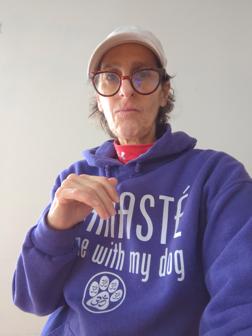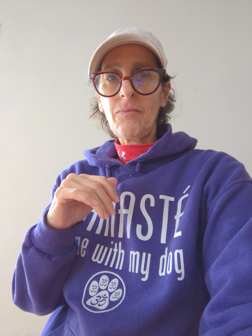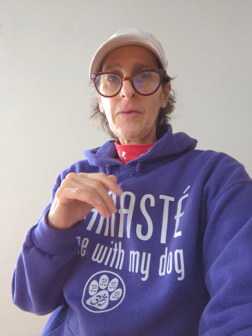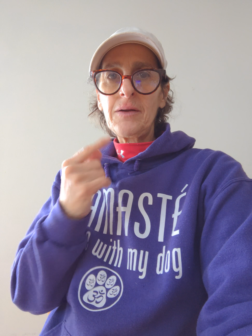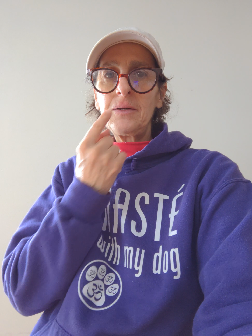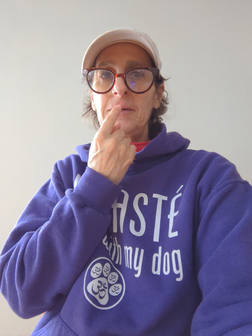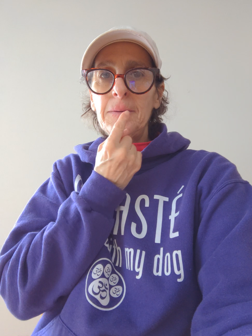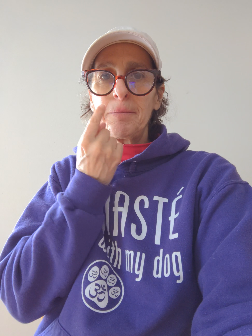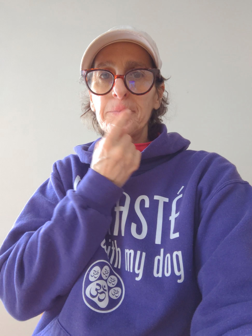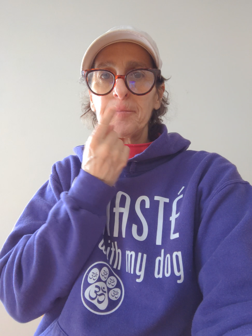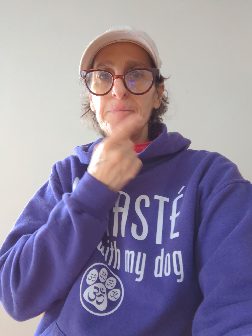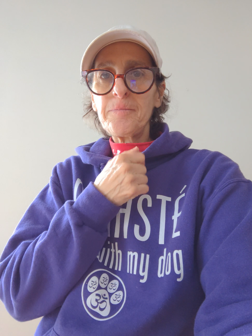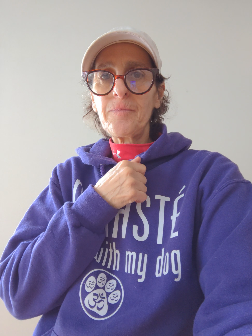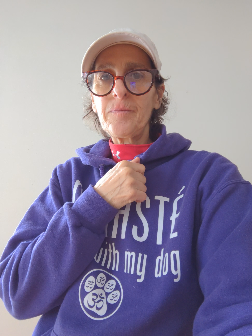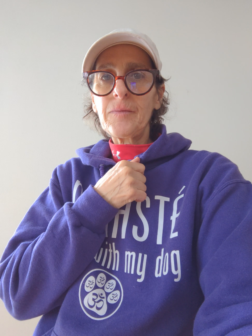lips